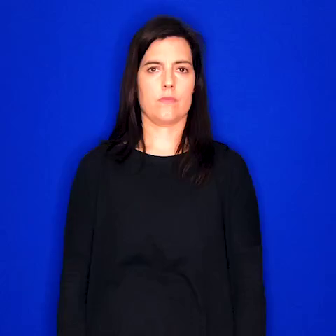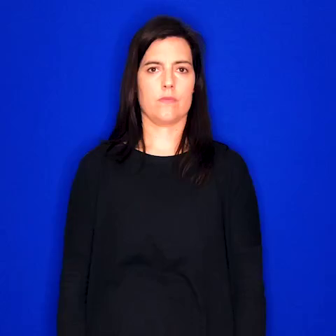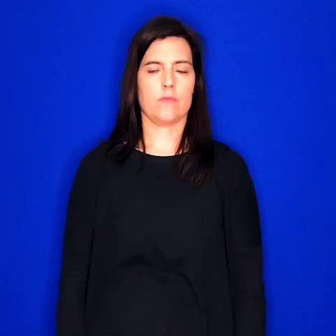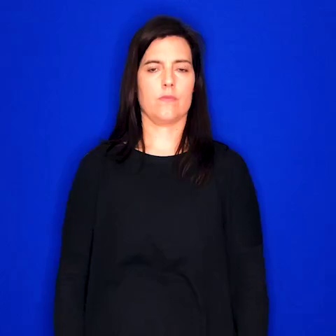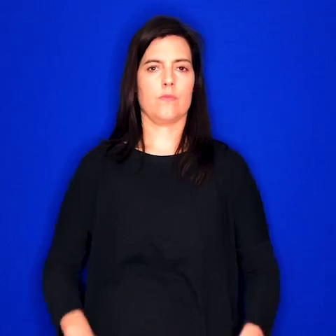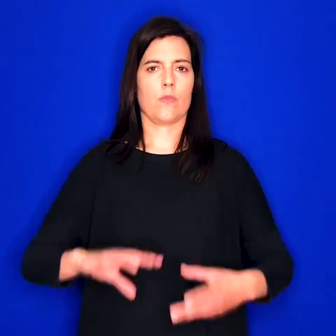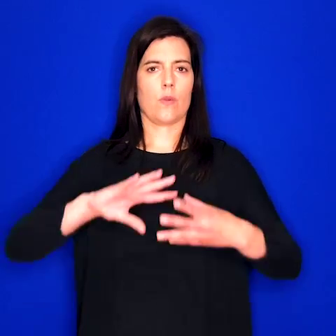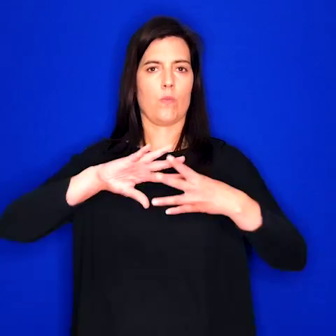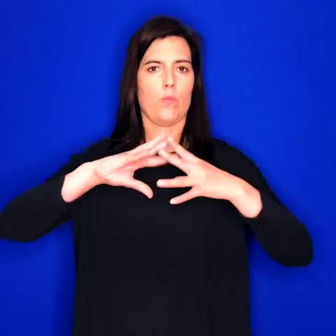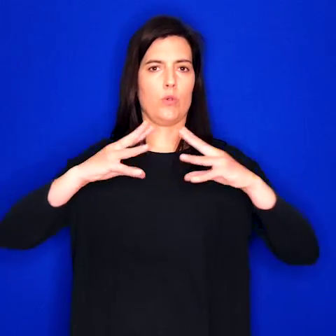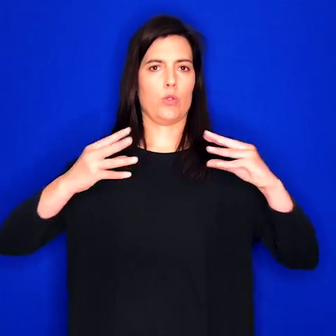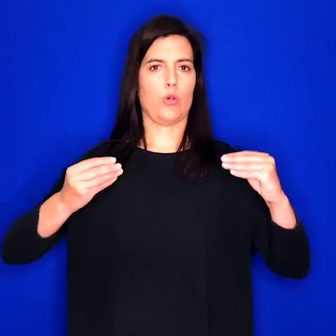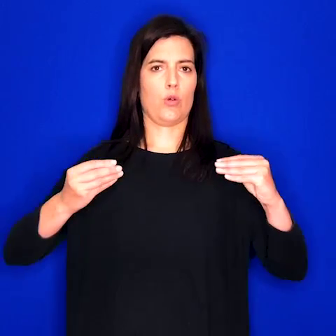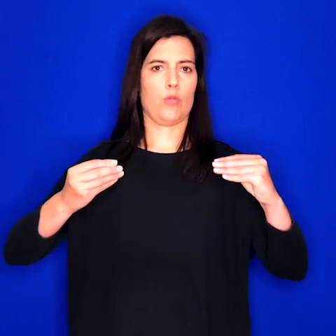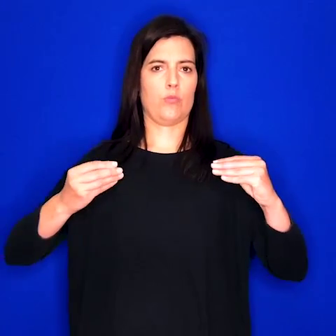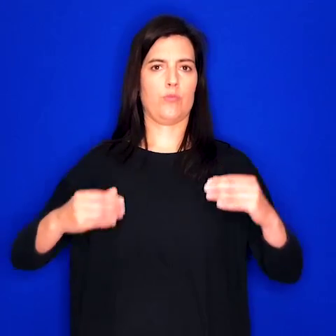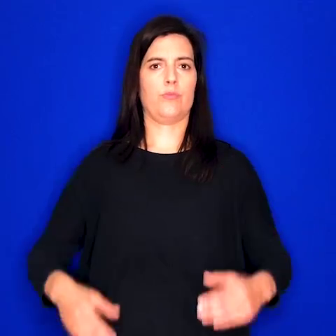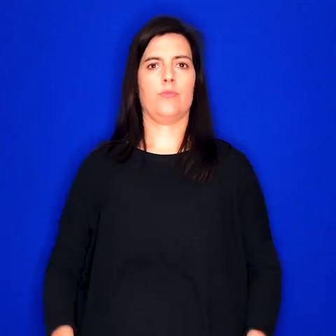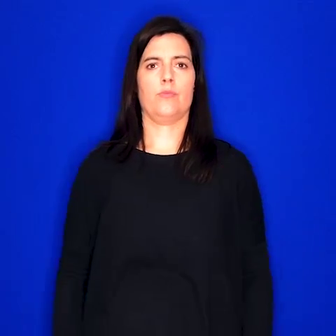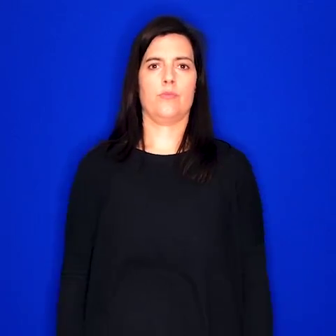musculo